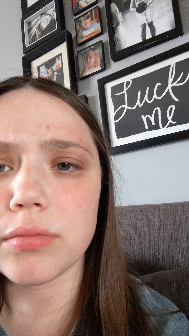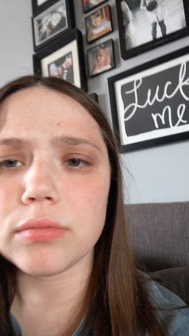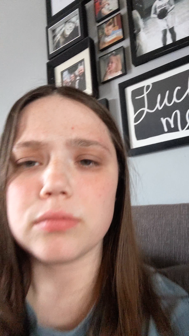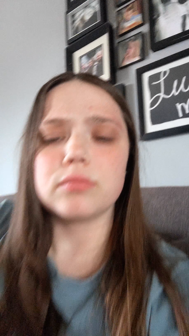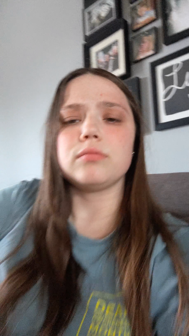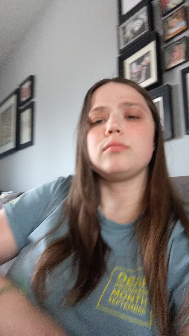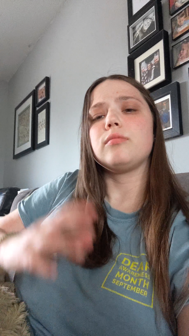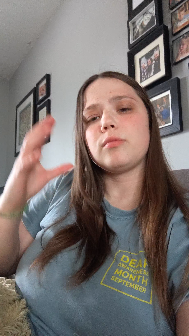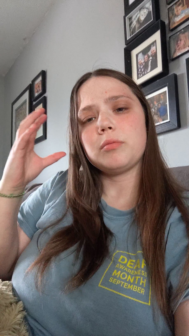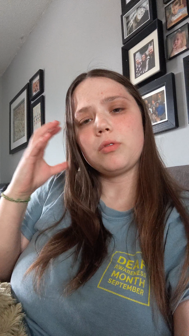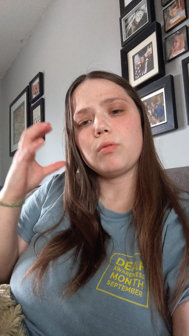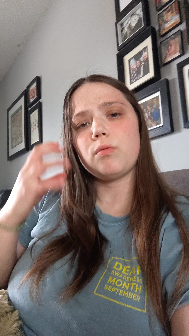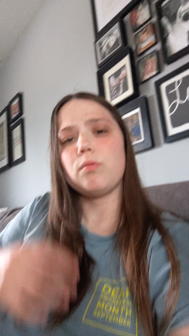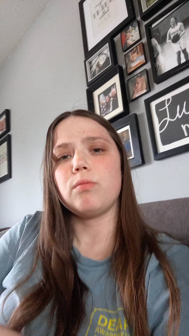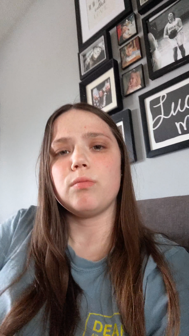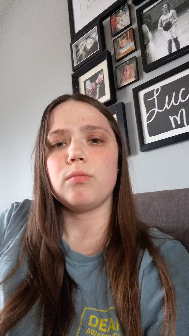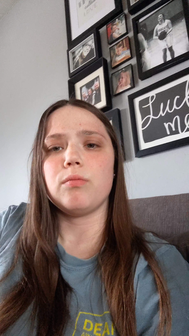pillow